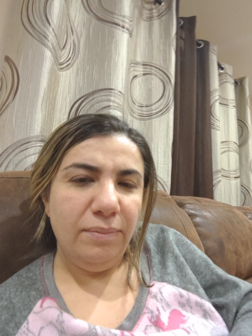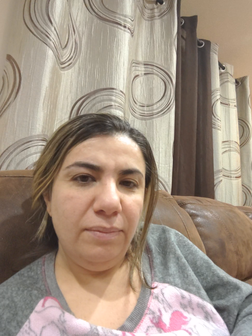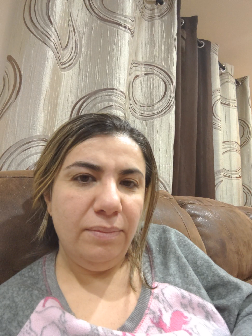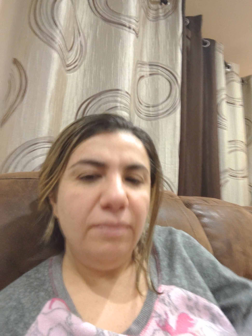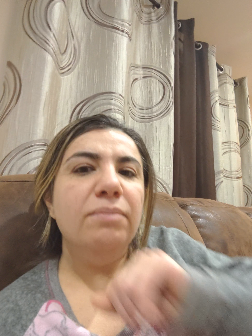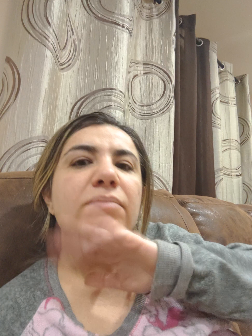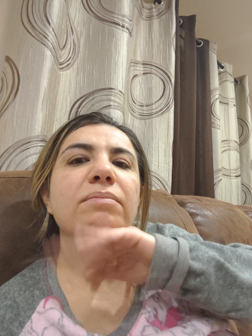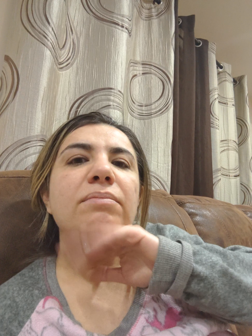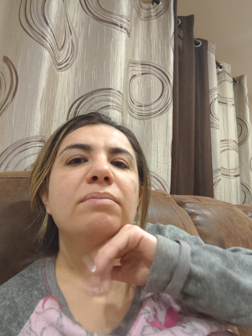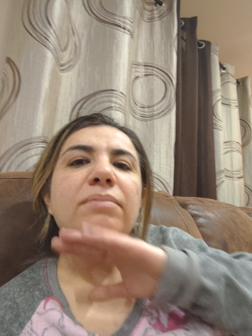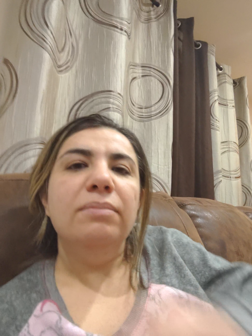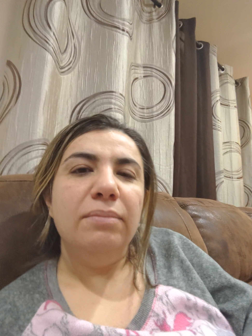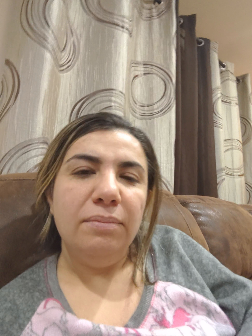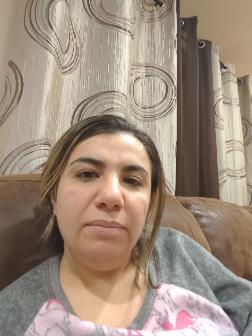pig